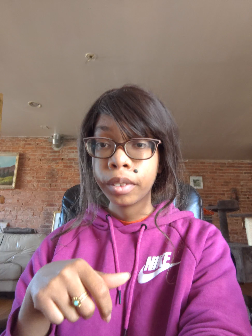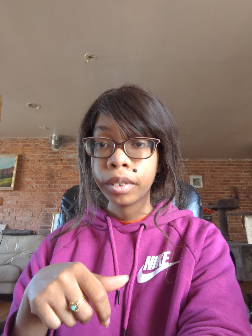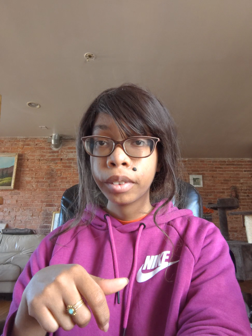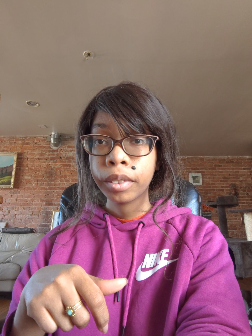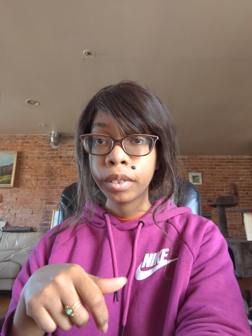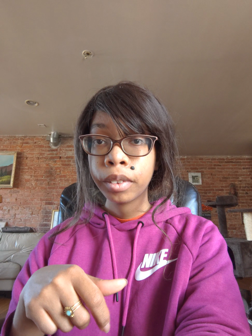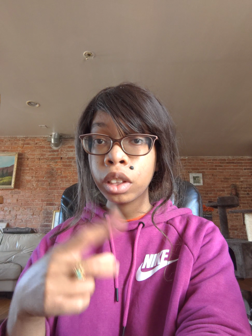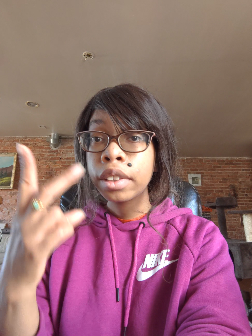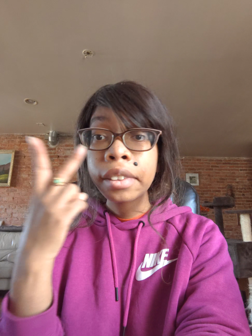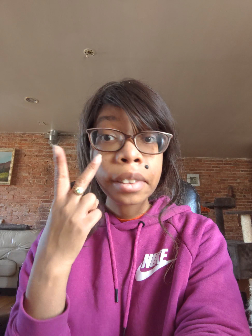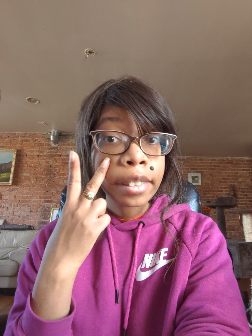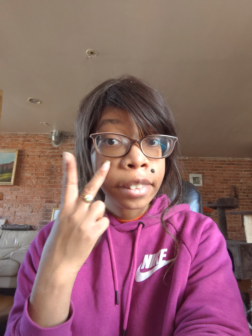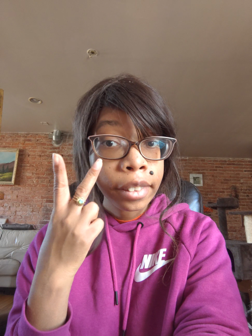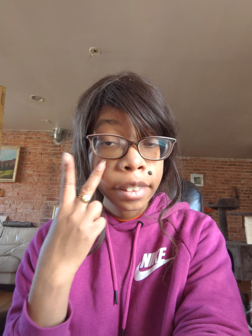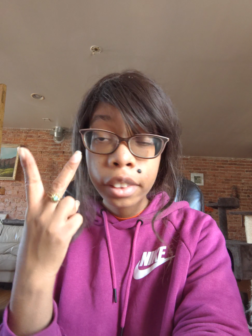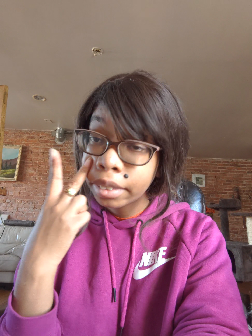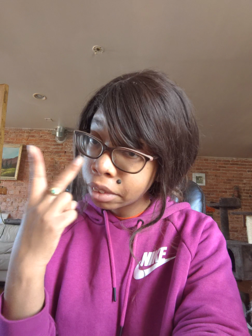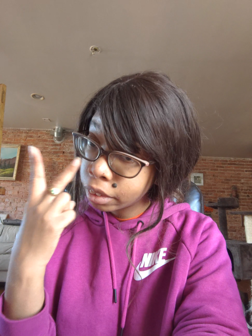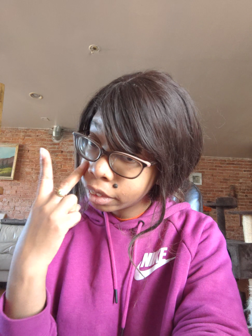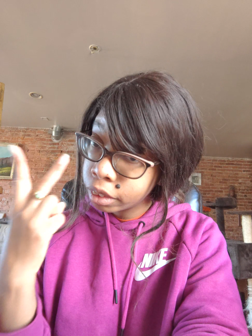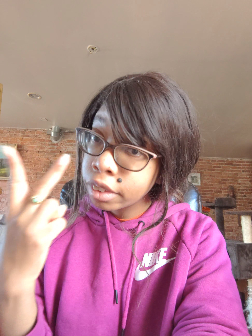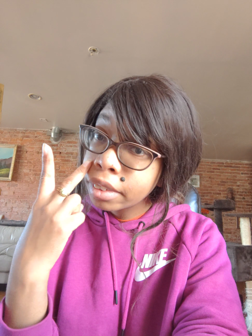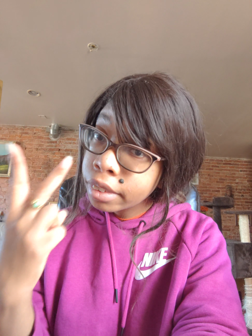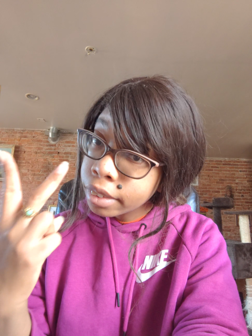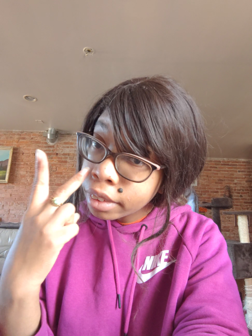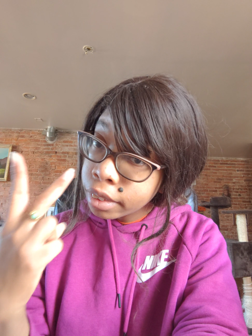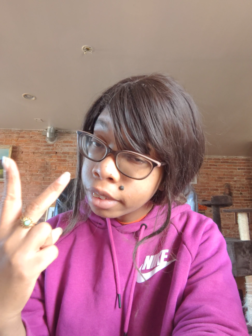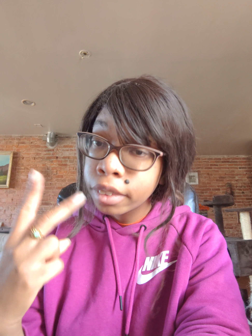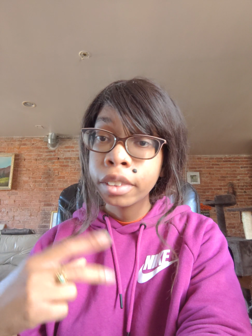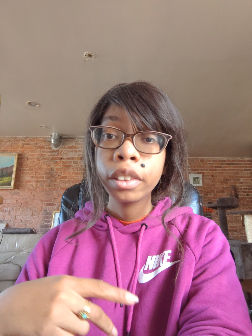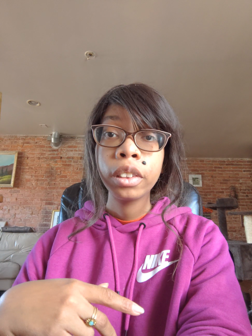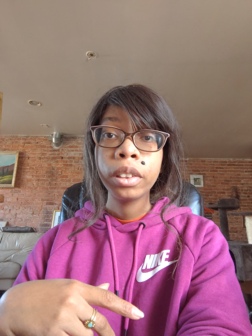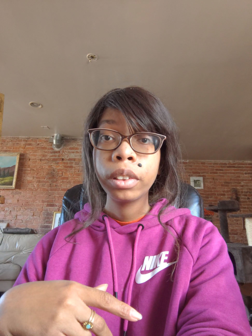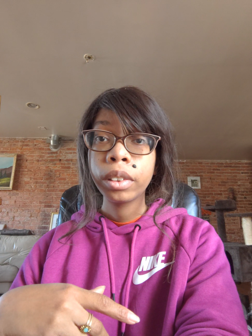see